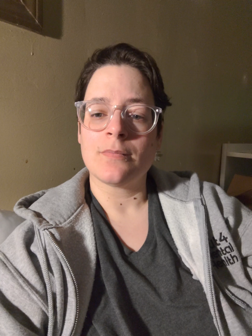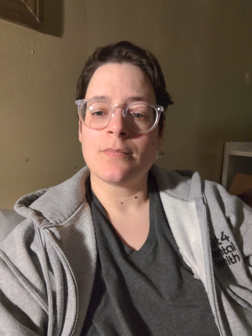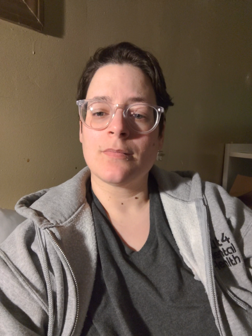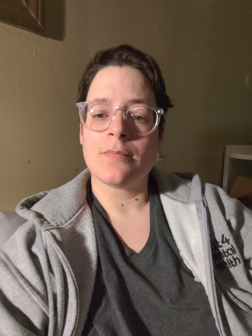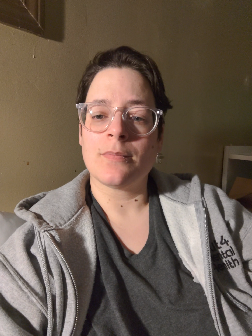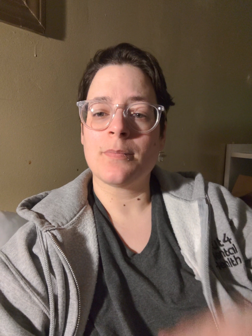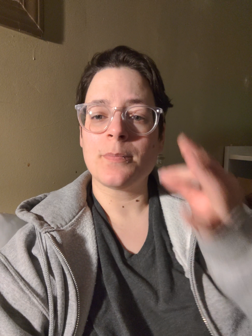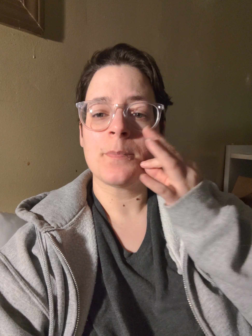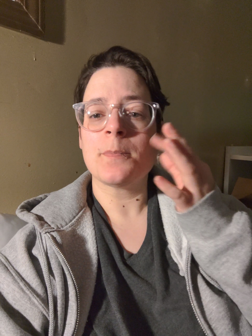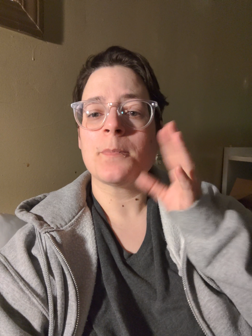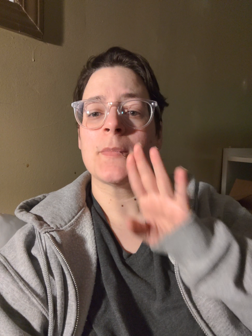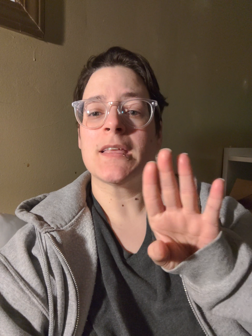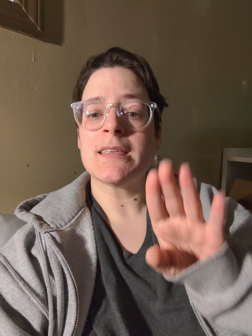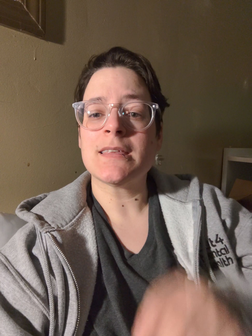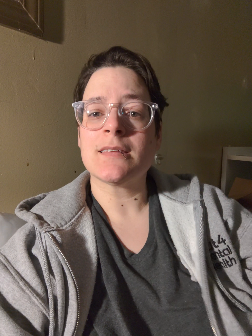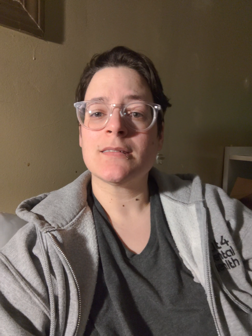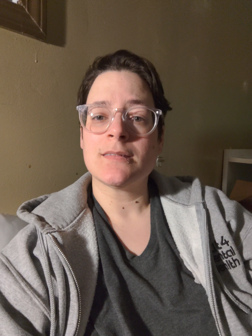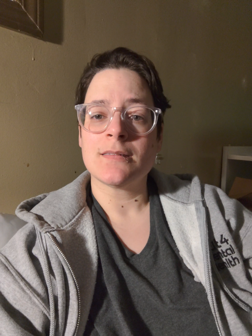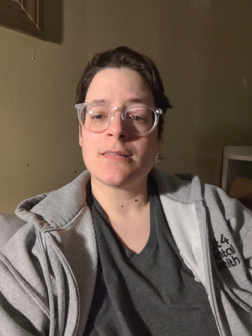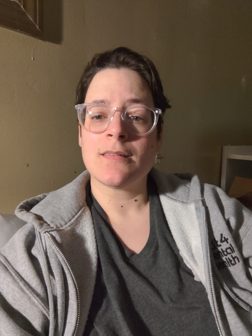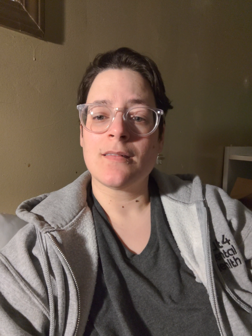bee